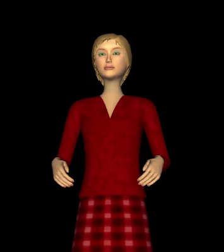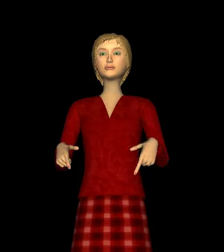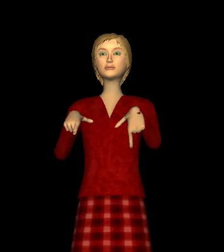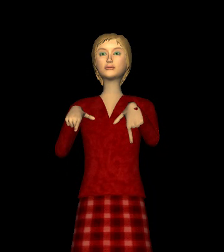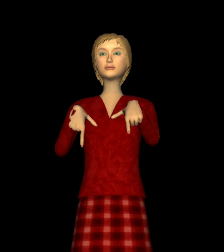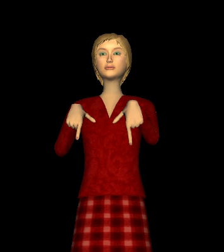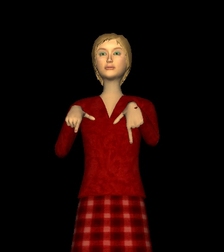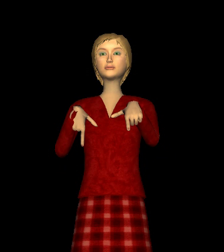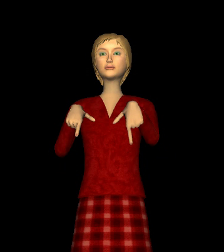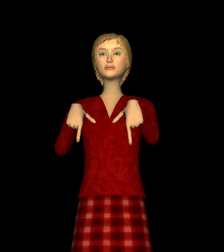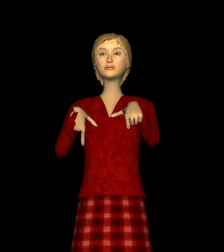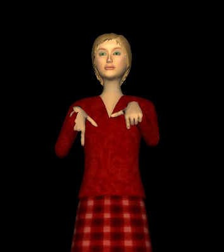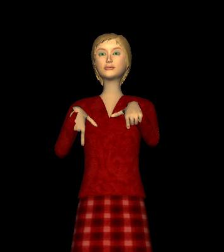سيرا على الأقدام